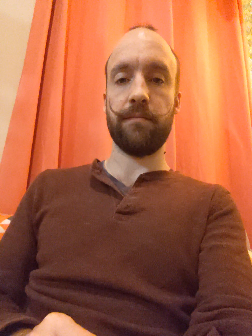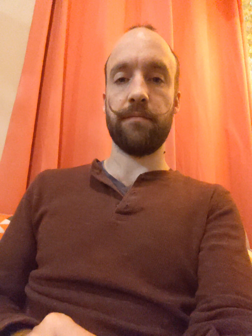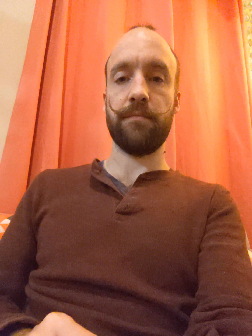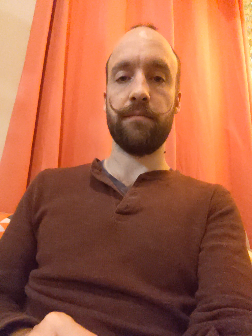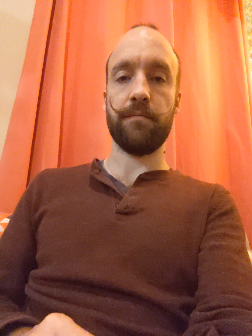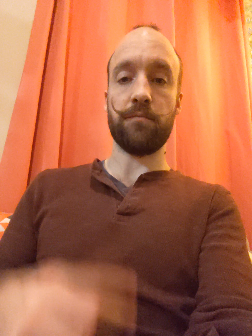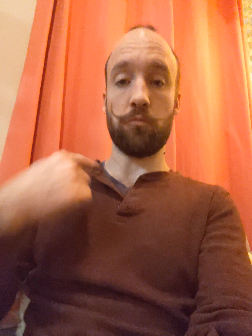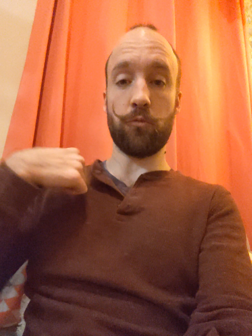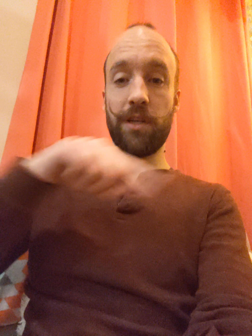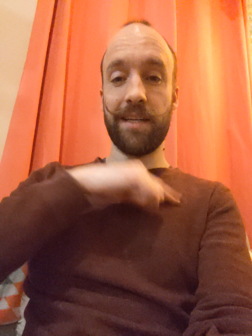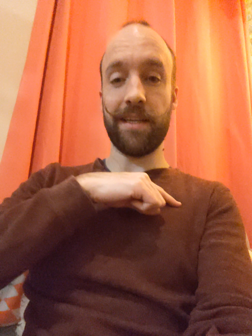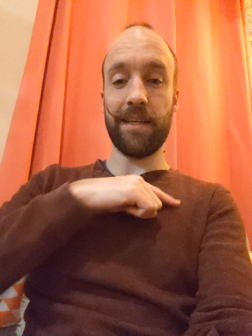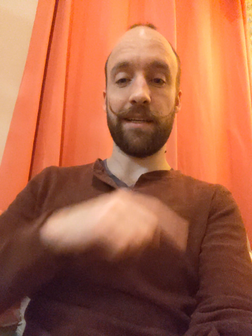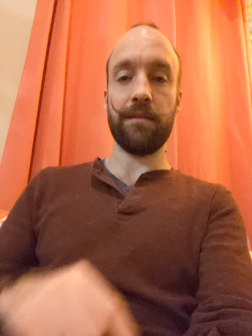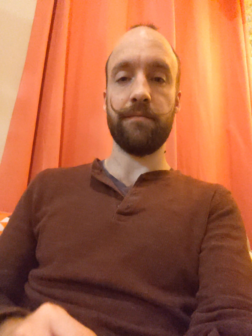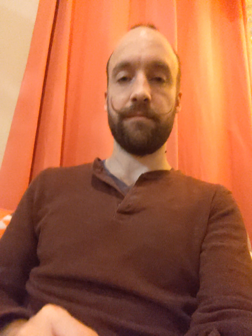we